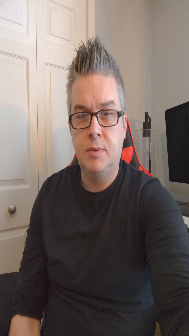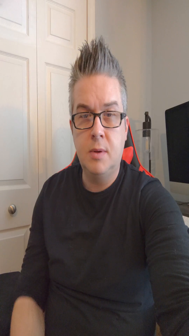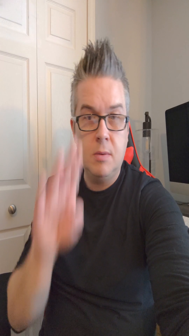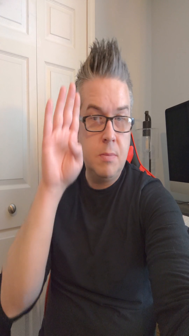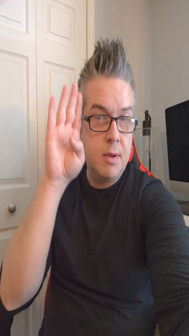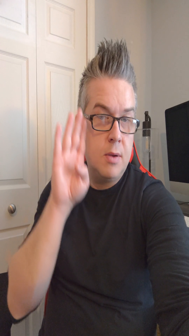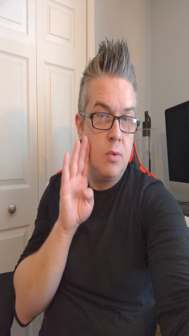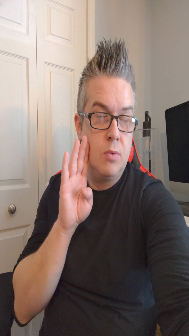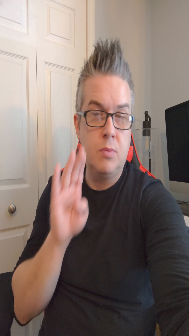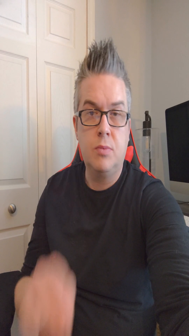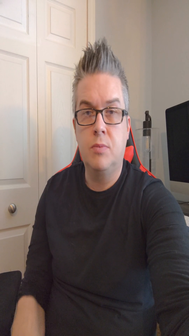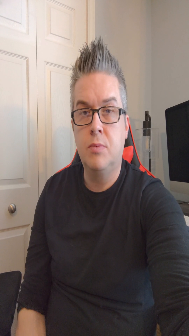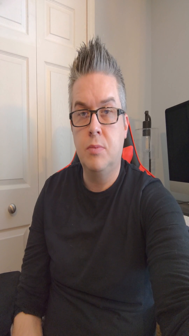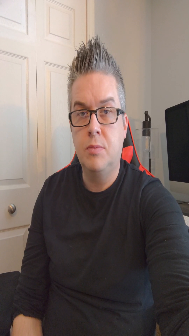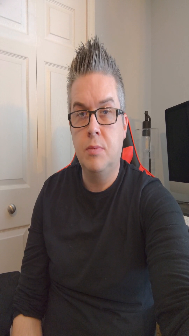brown